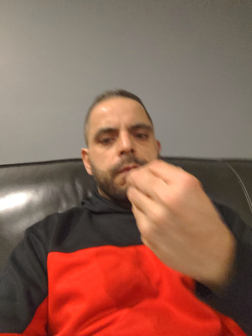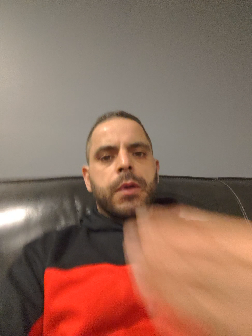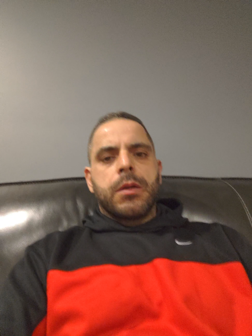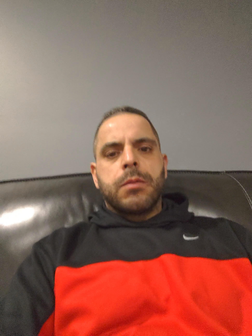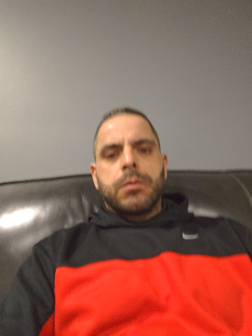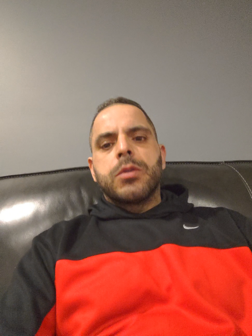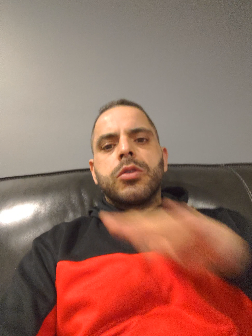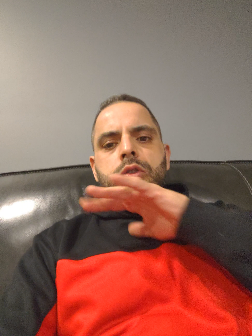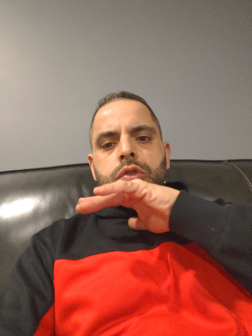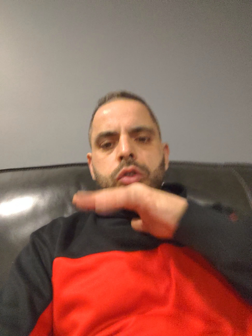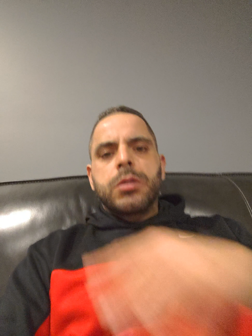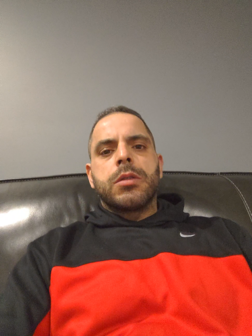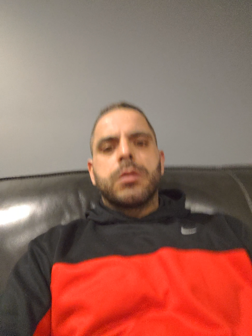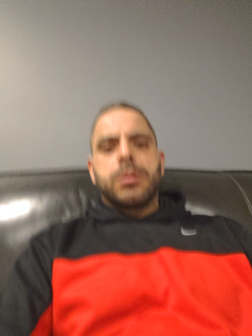dirty